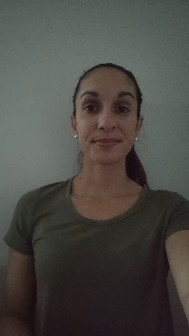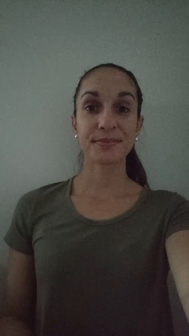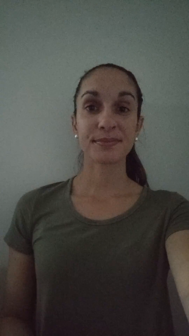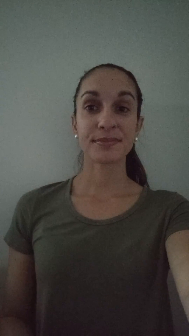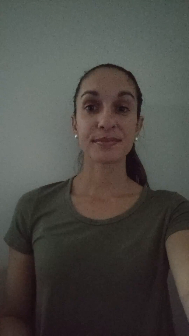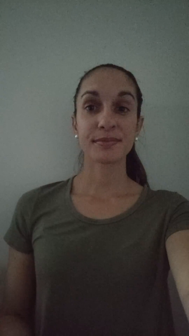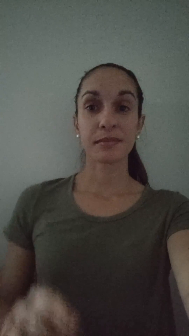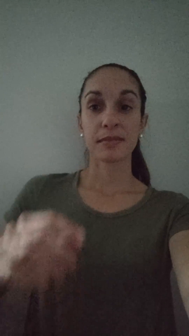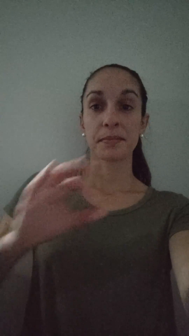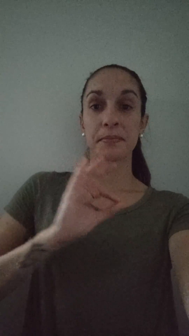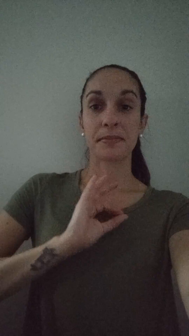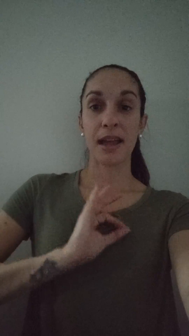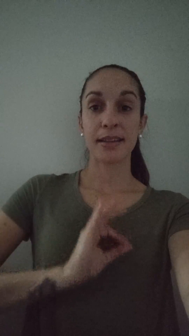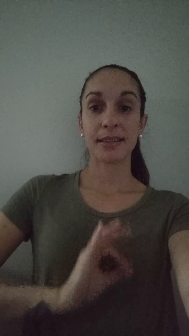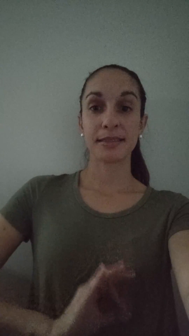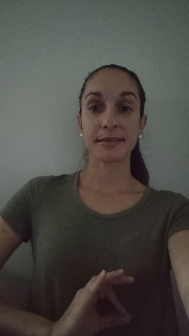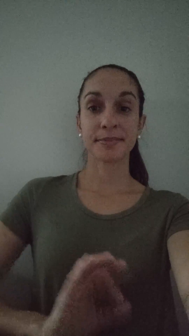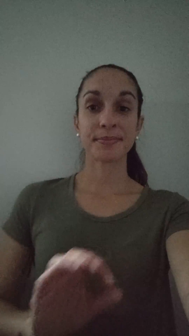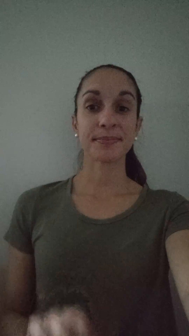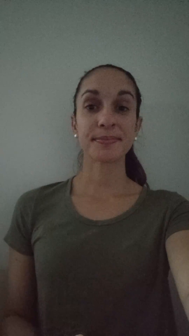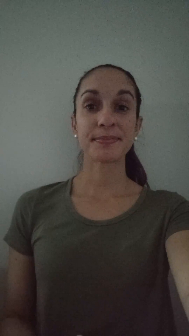button